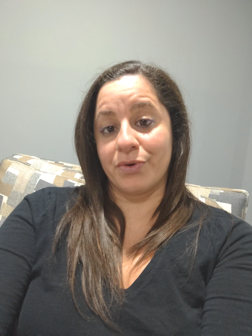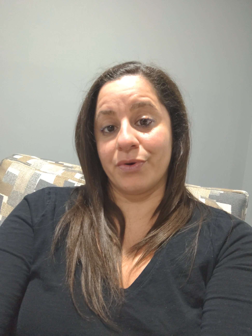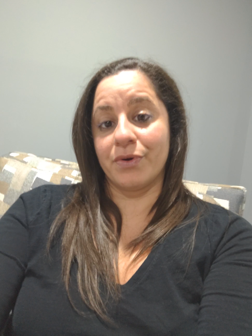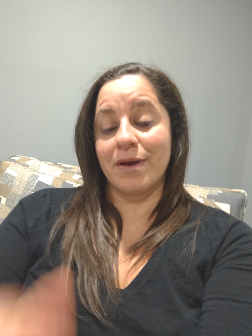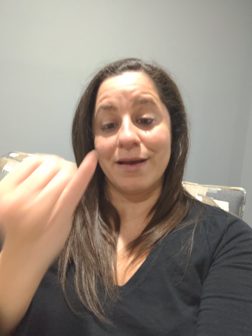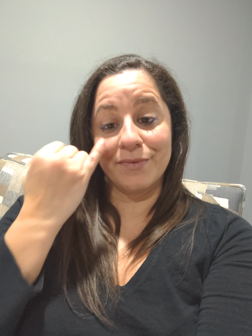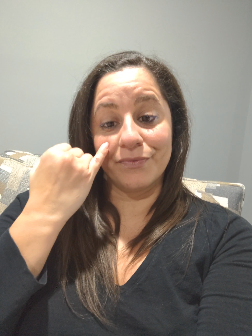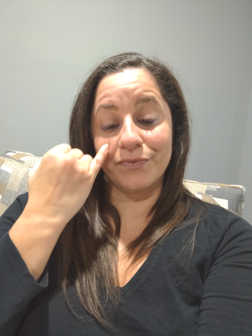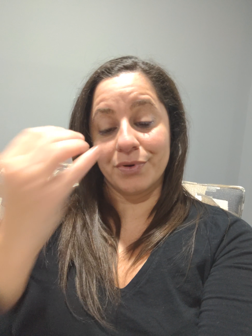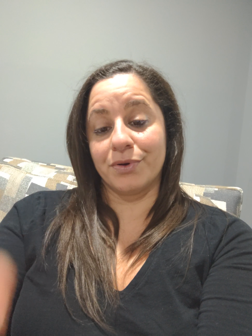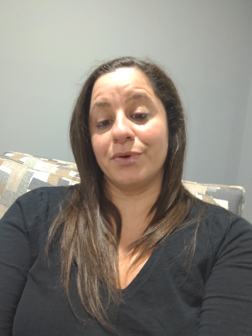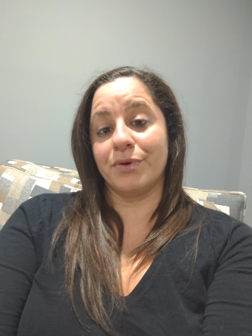if